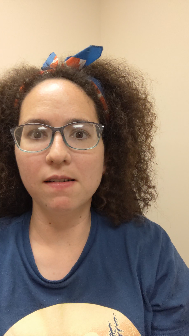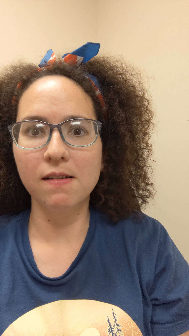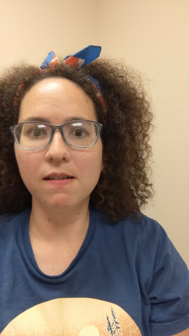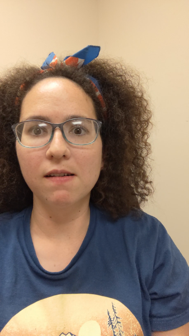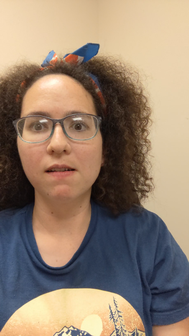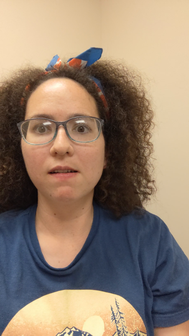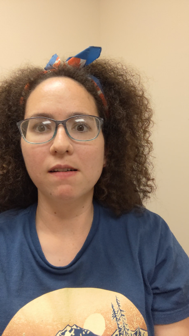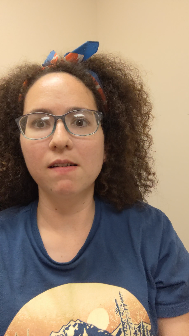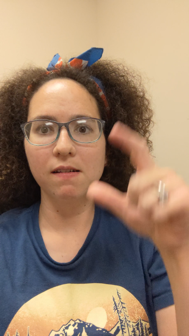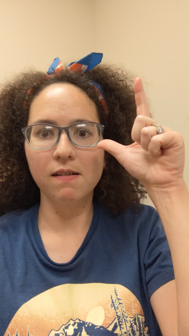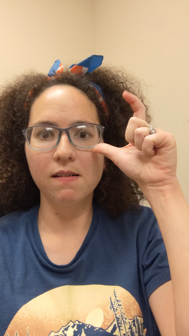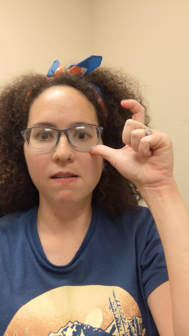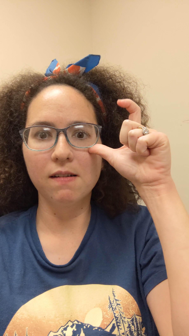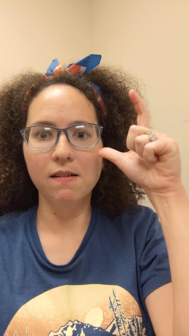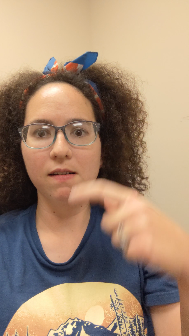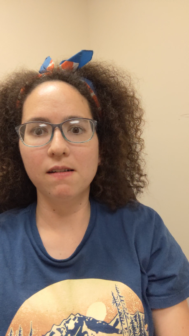camera